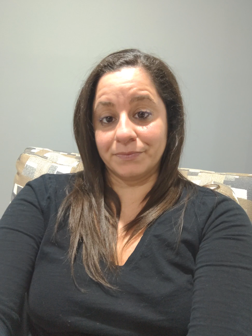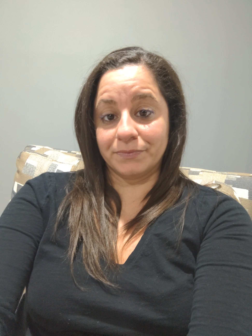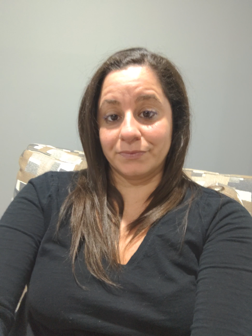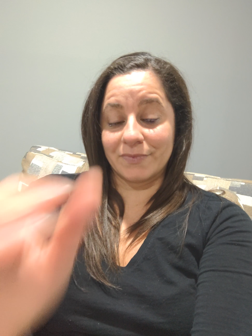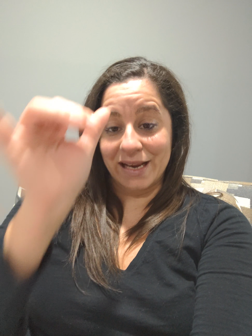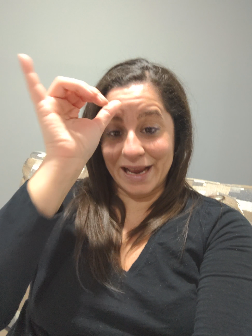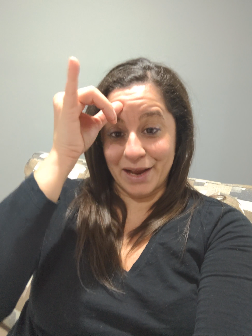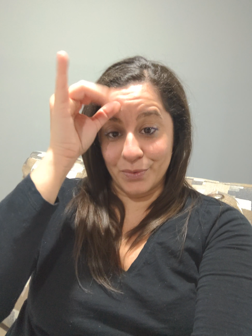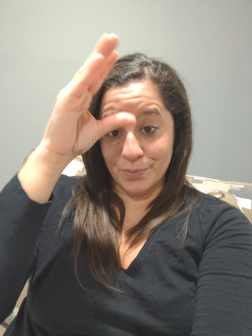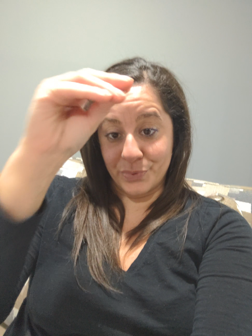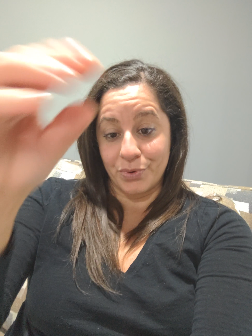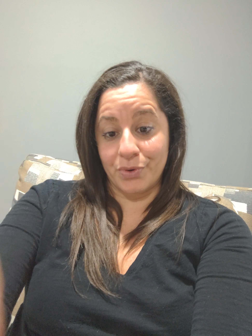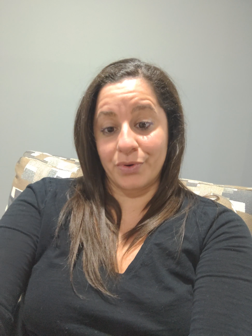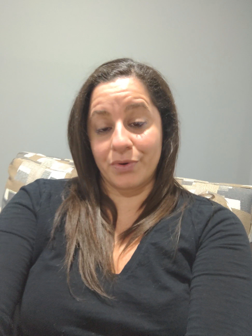cowboy